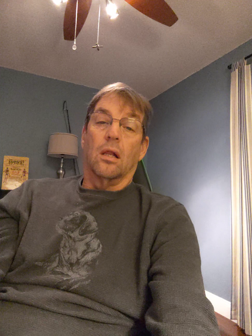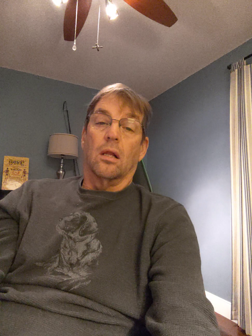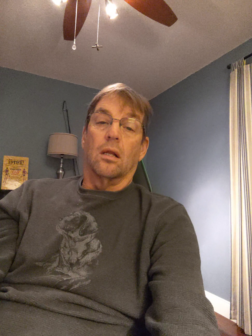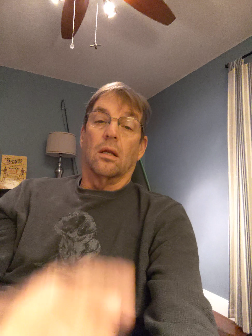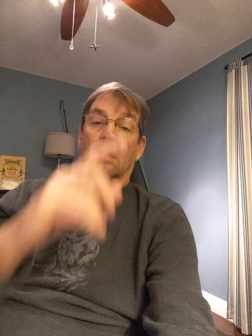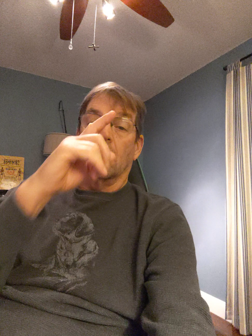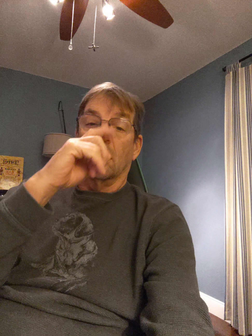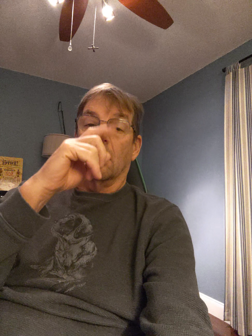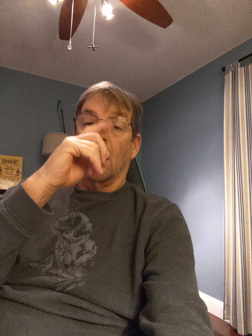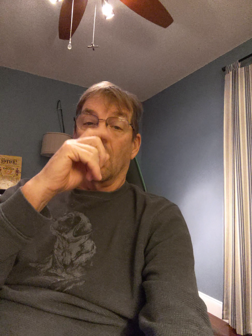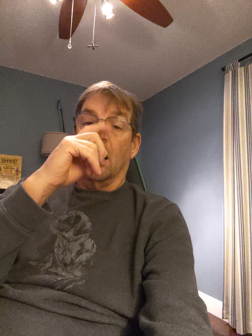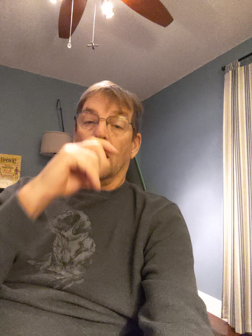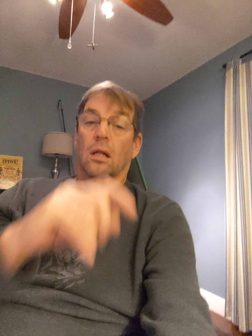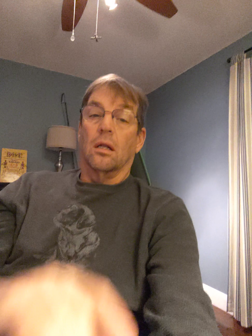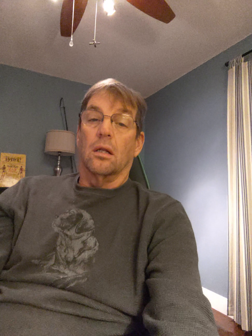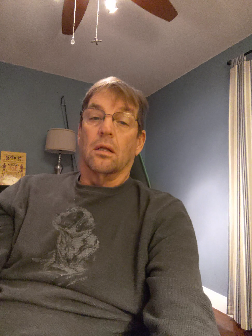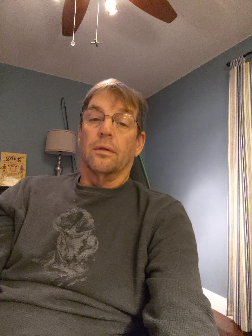doll